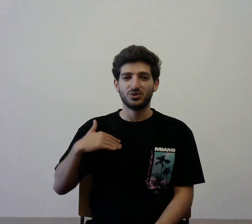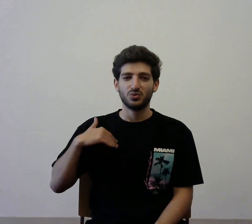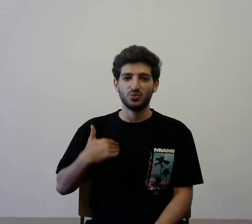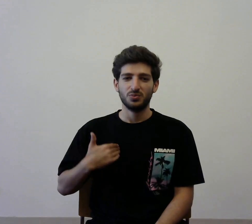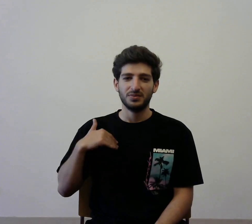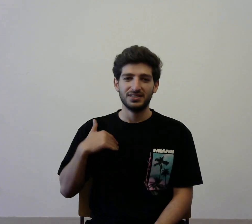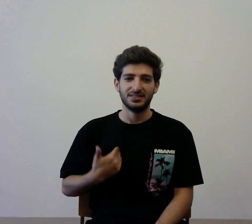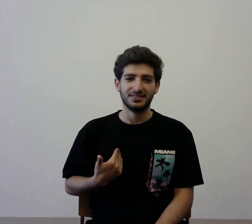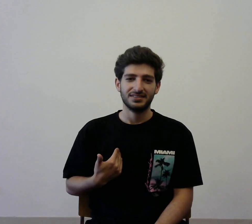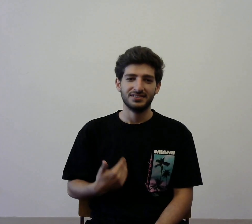subay